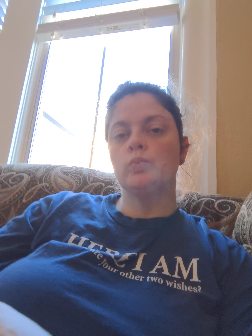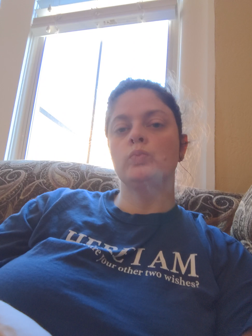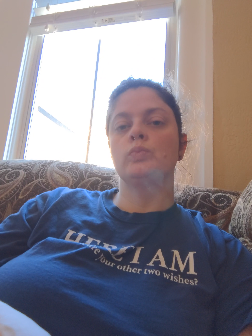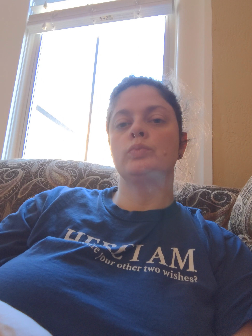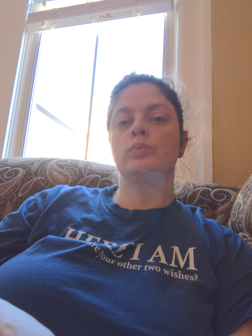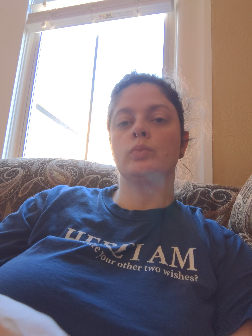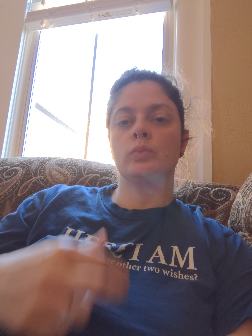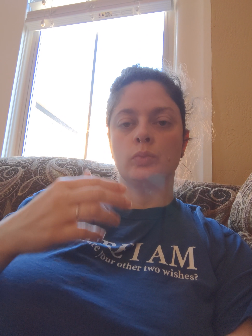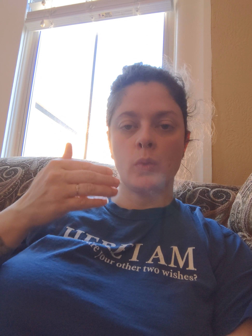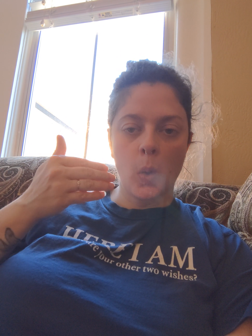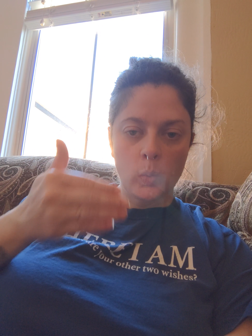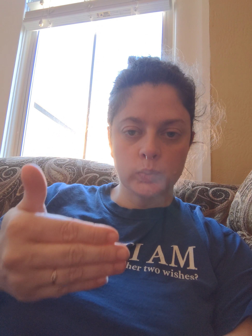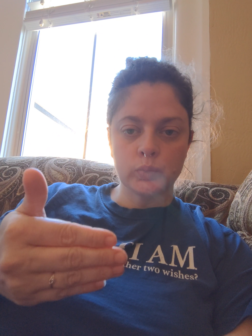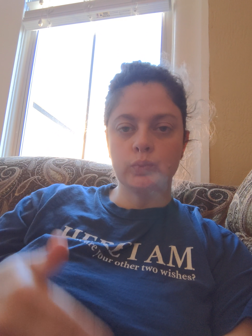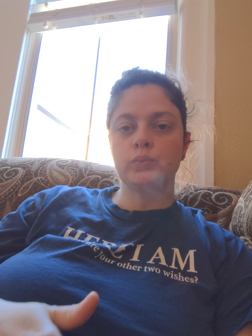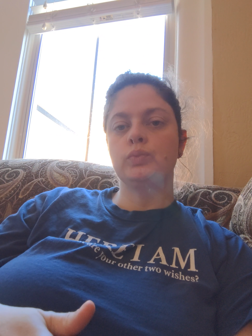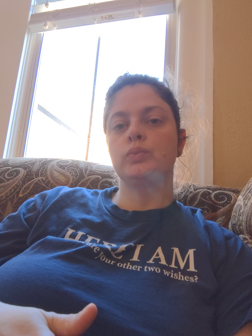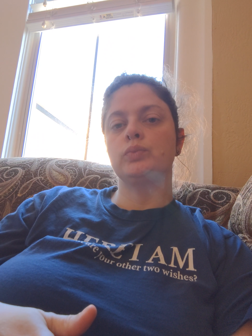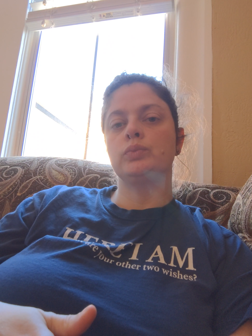close